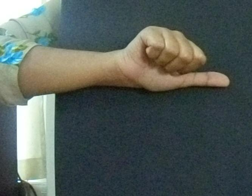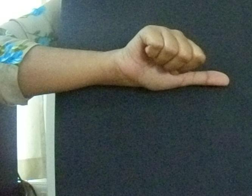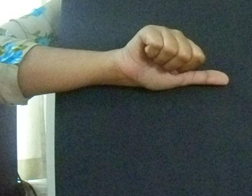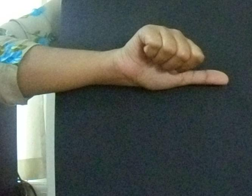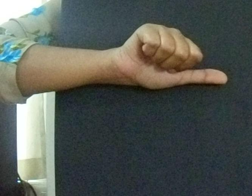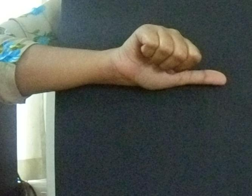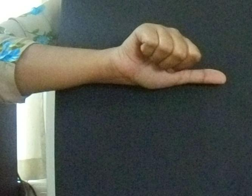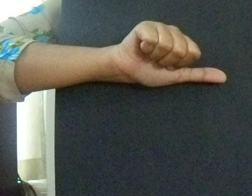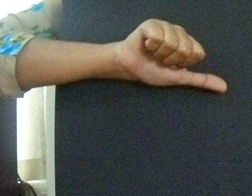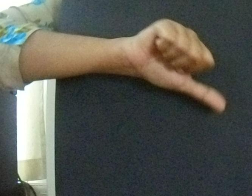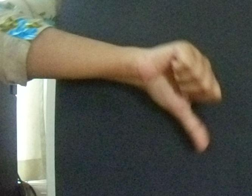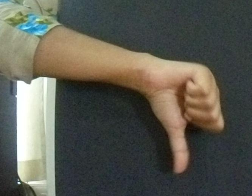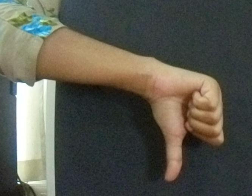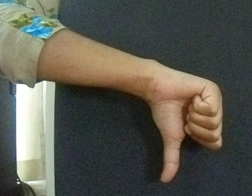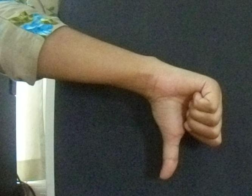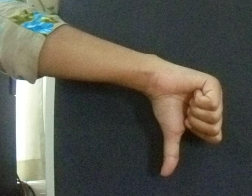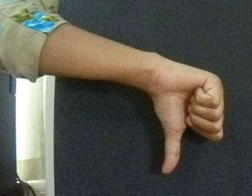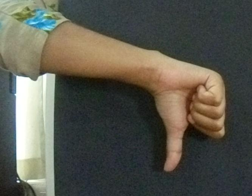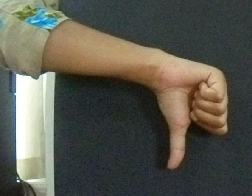lose